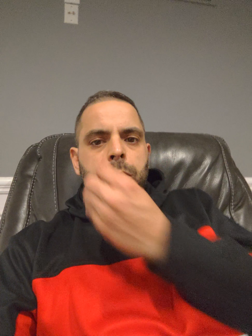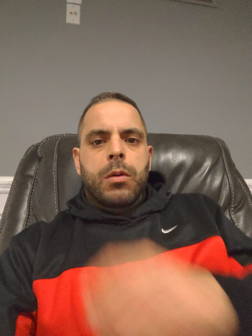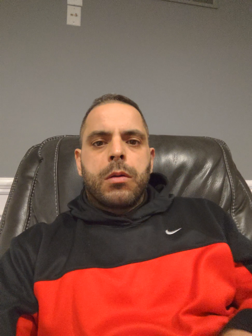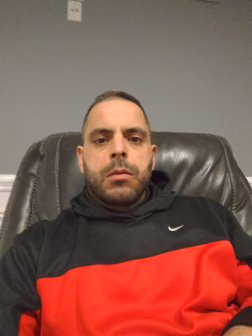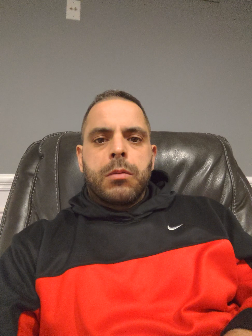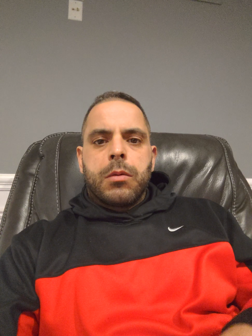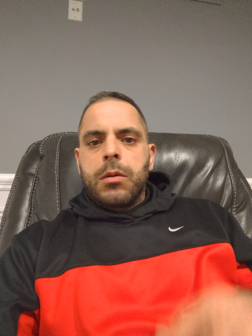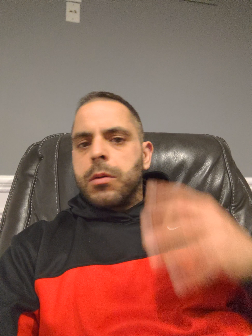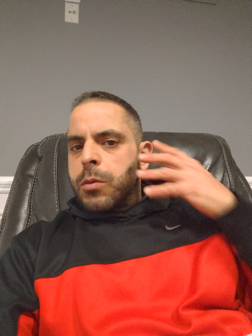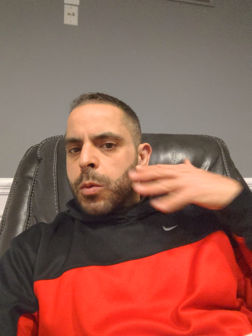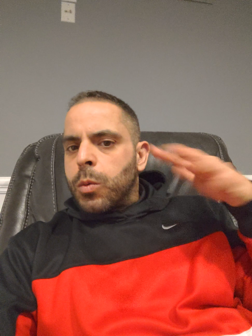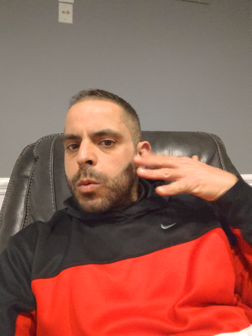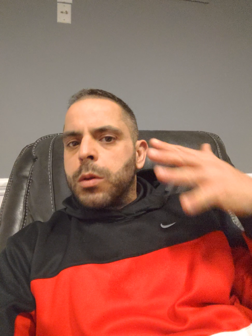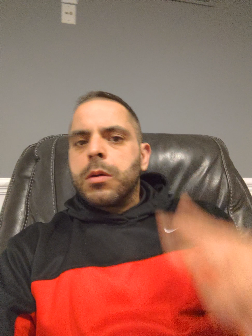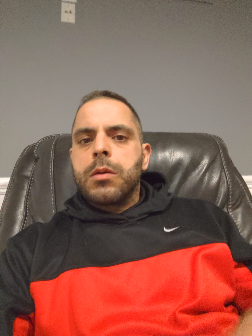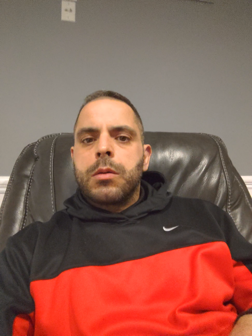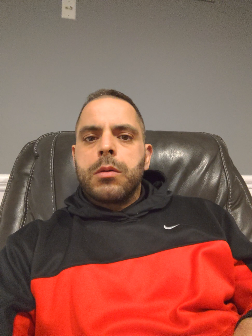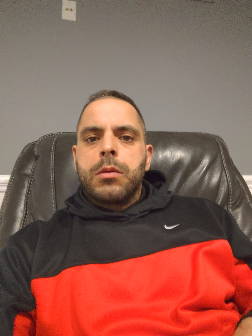noisy